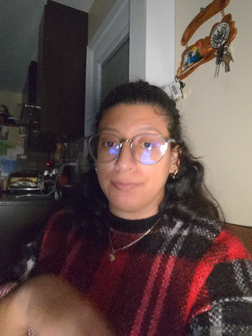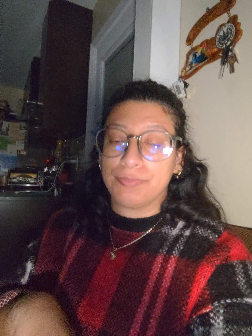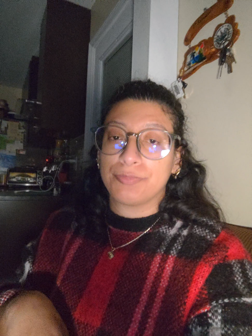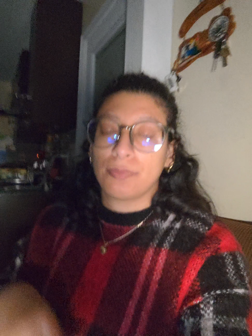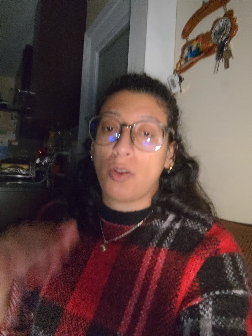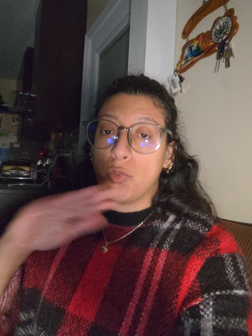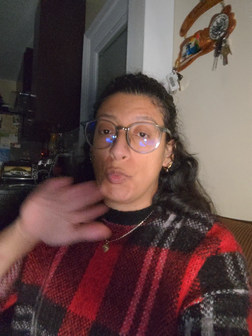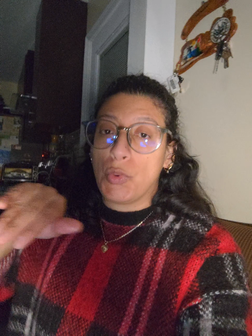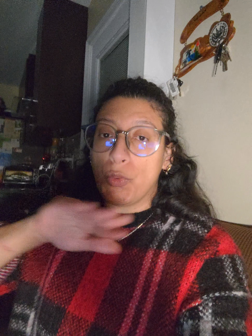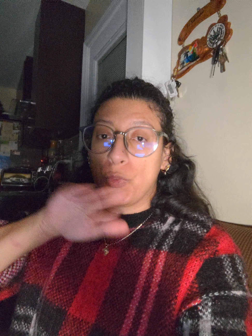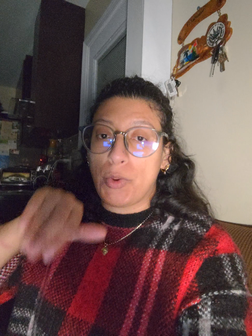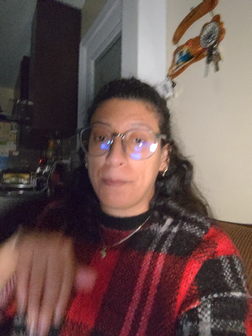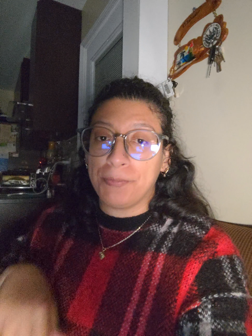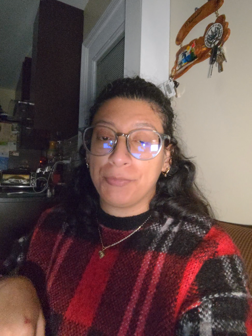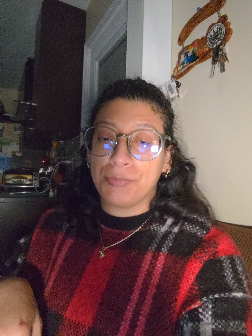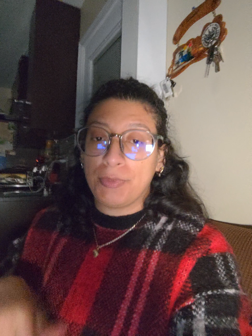pool